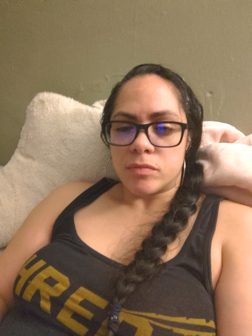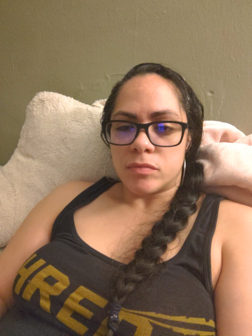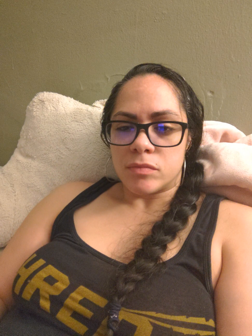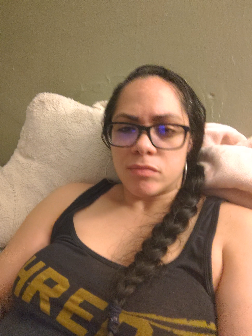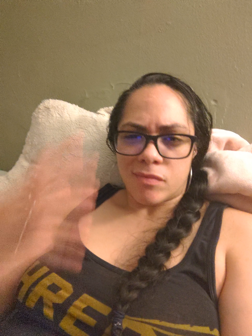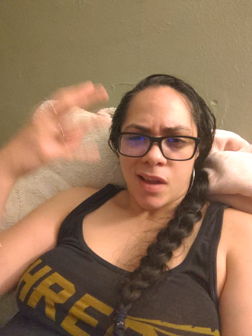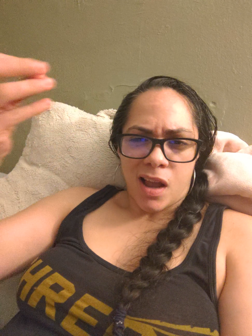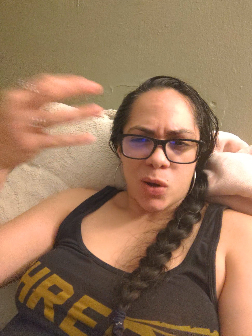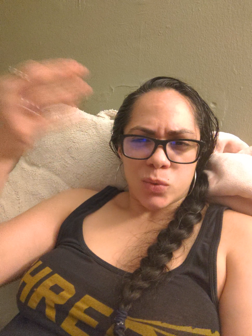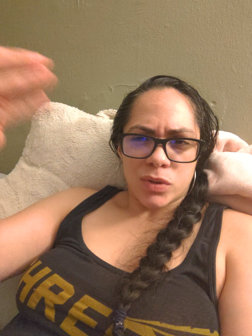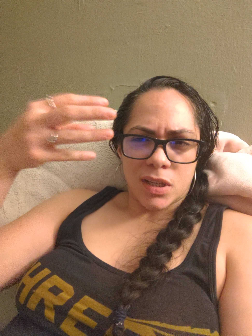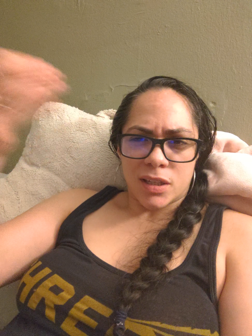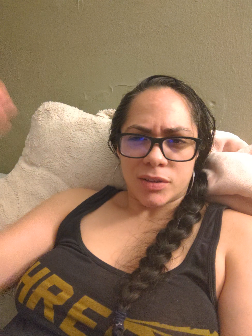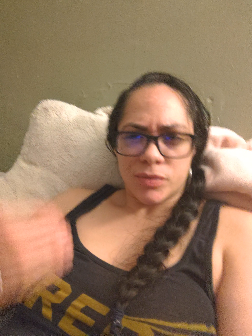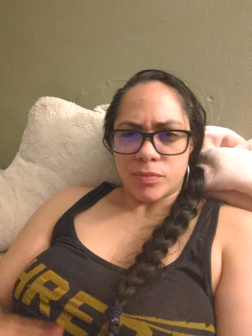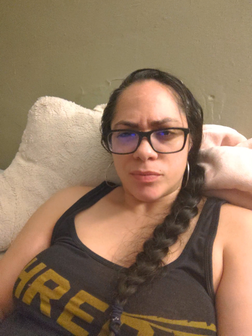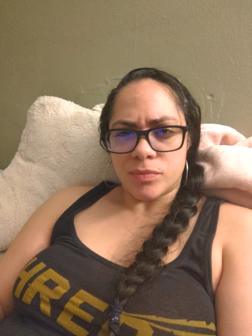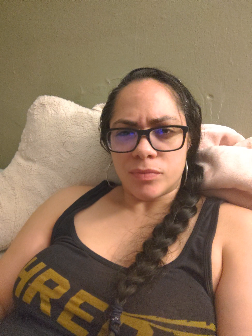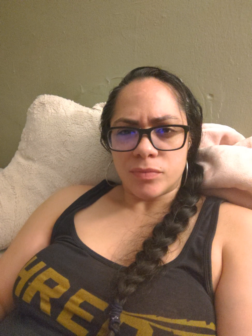outside